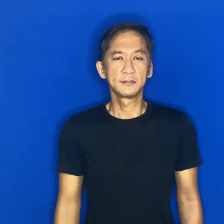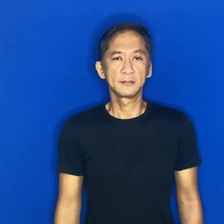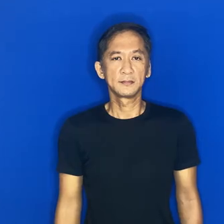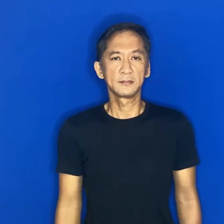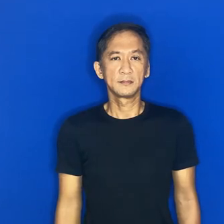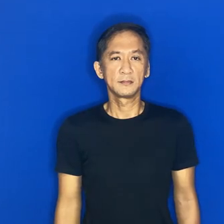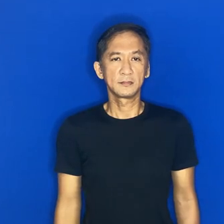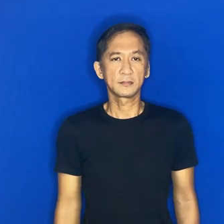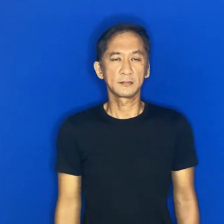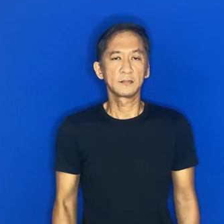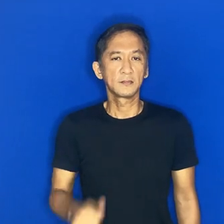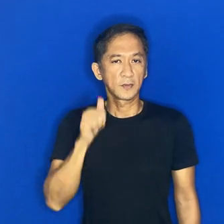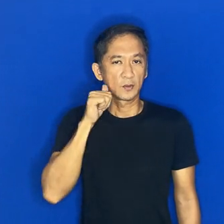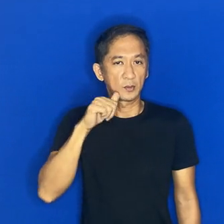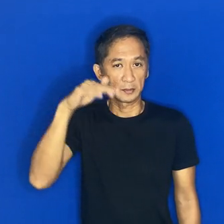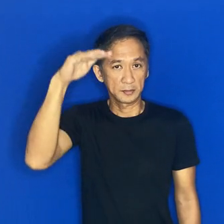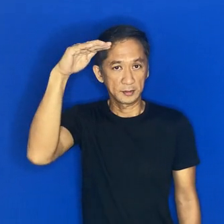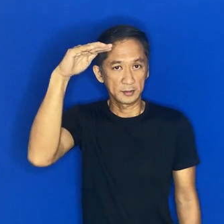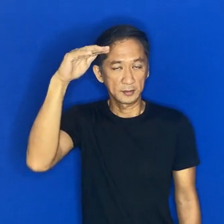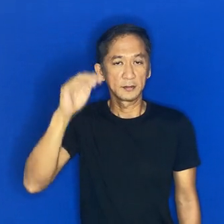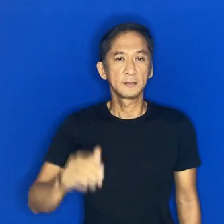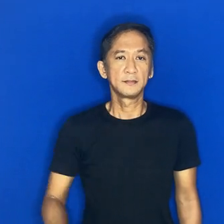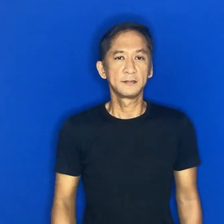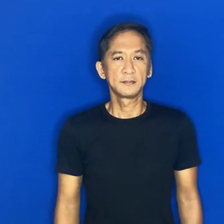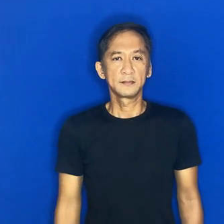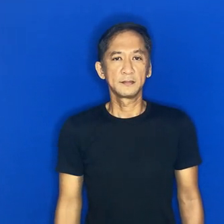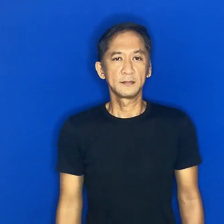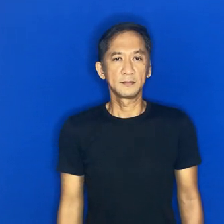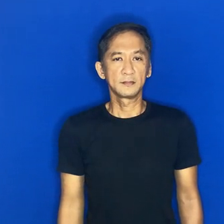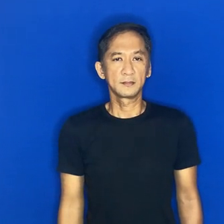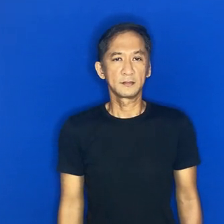woman